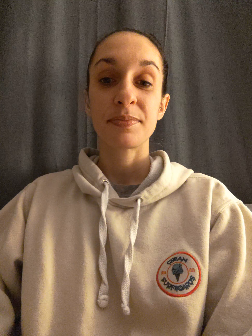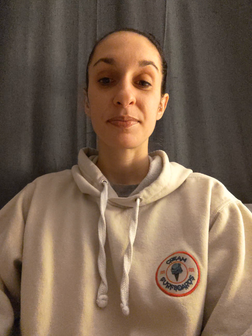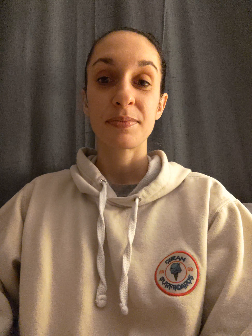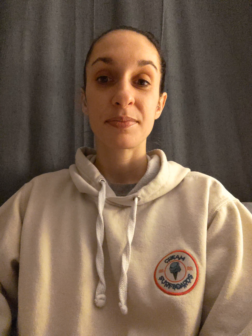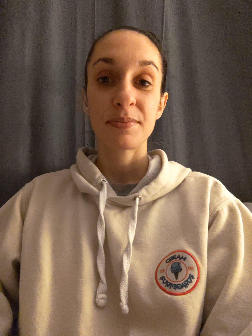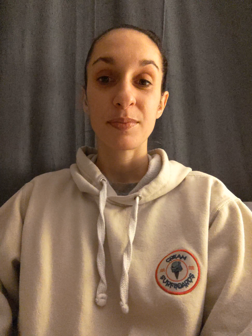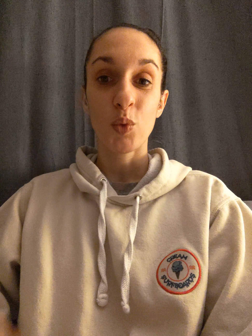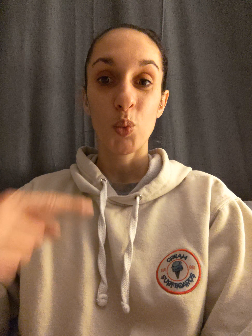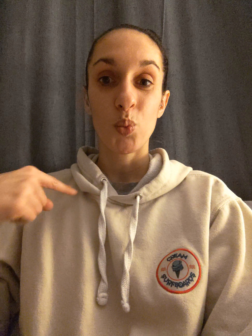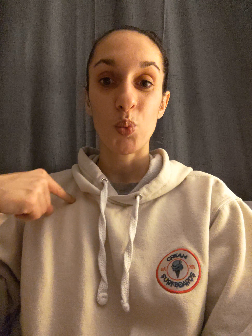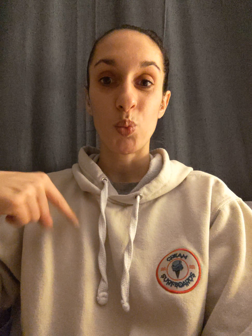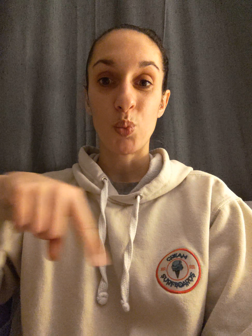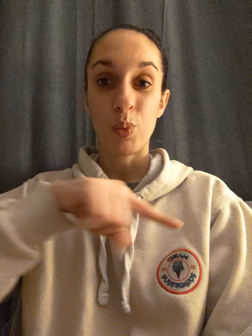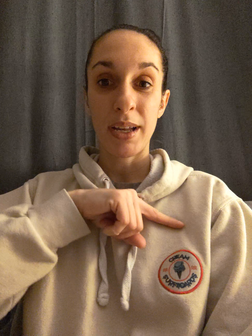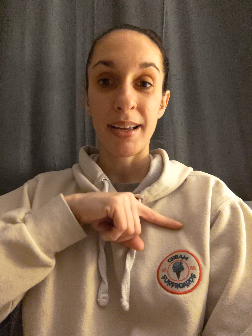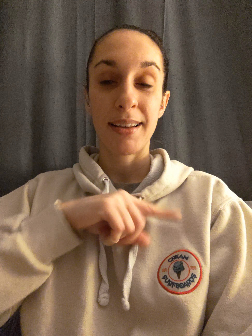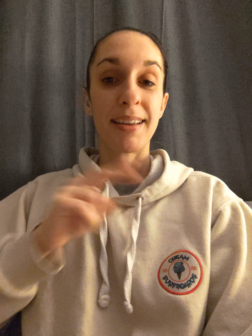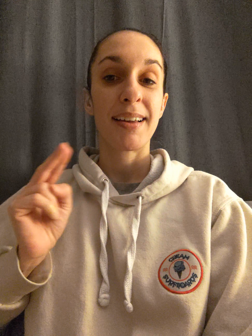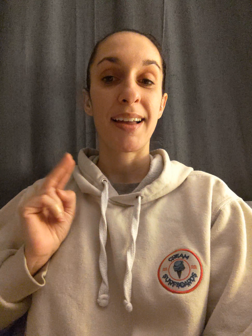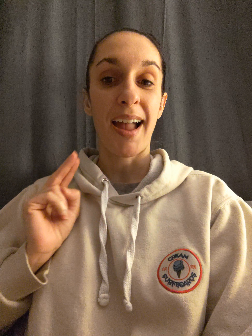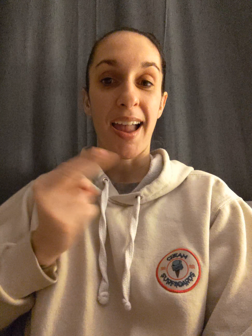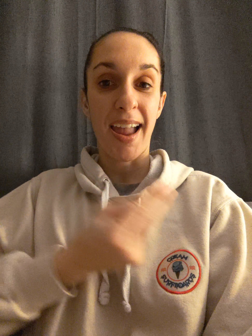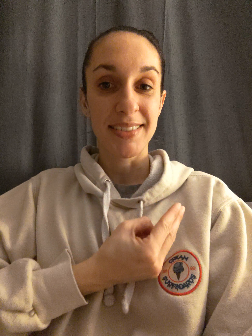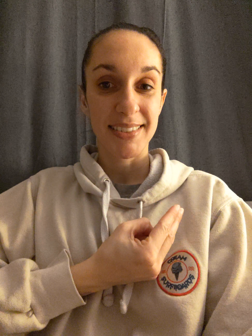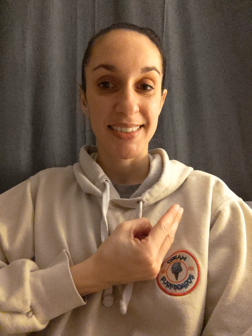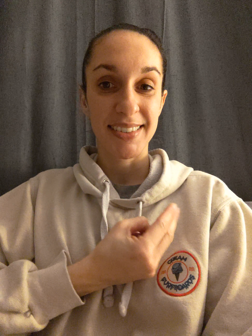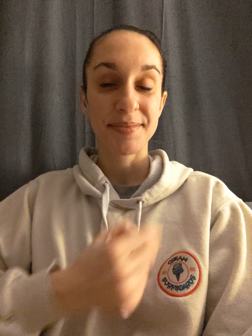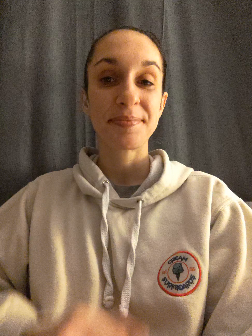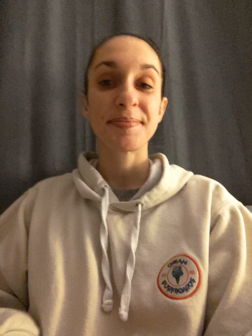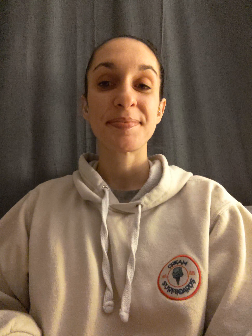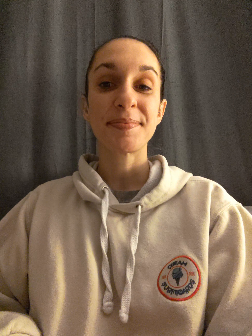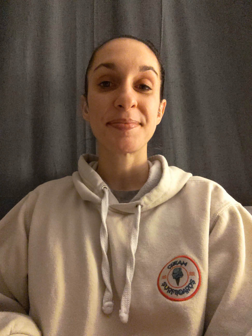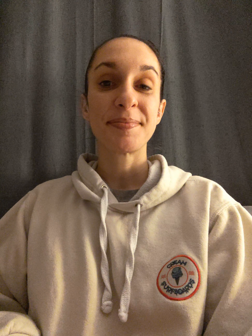we